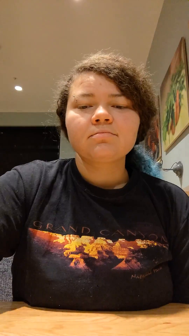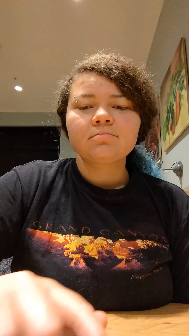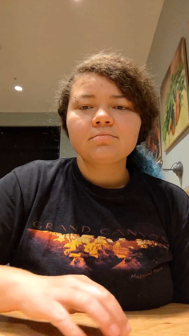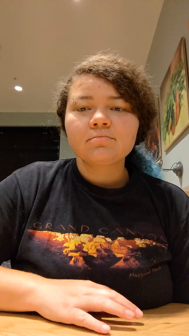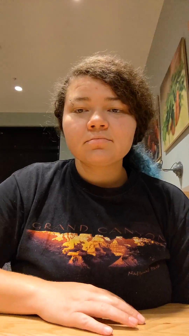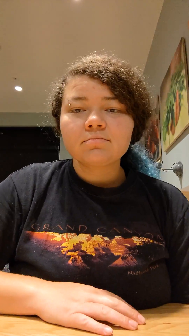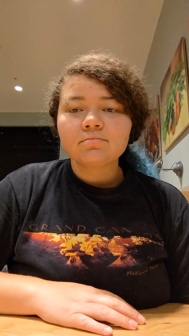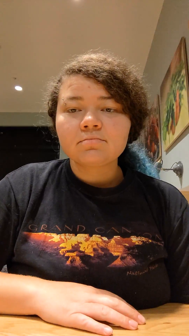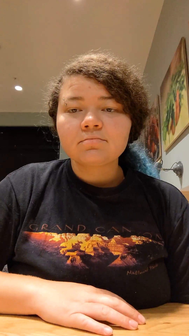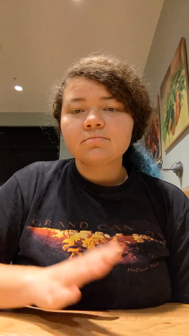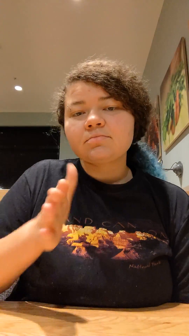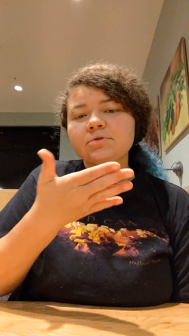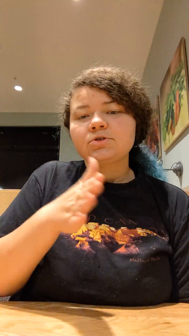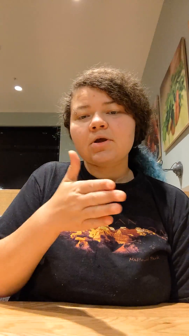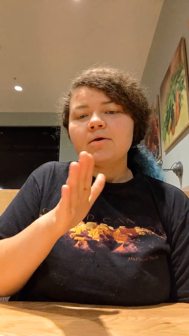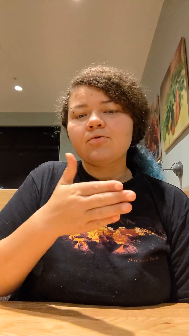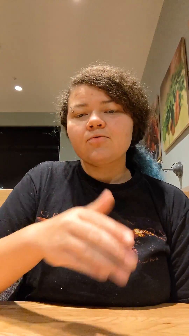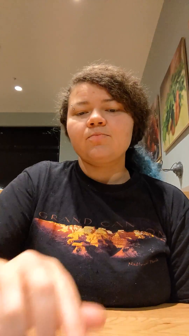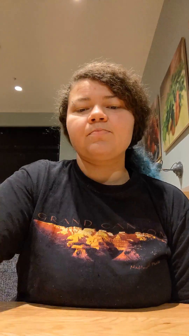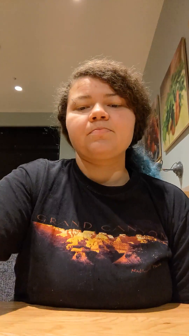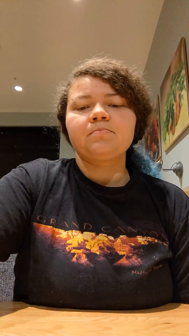share